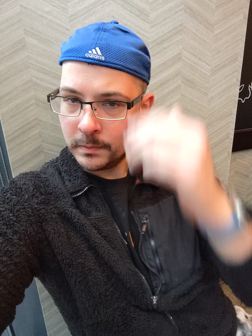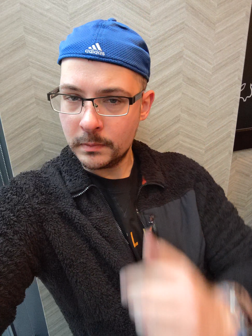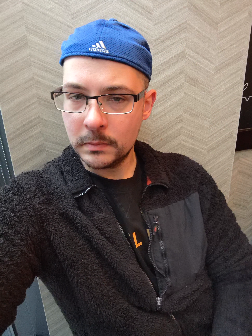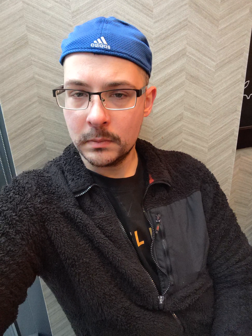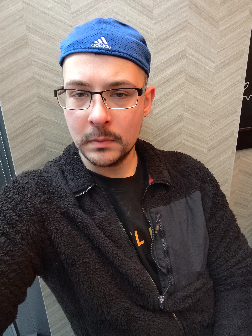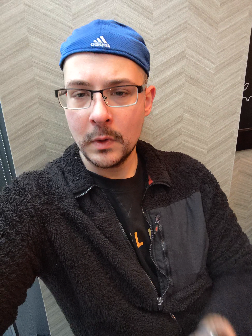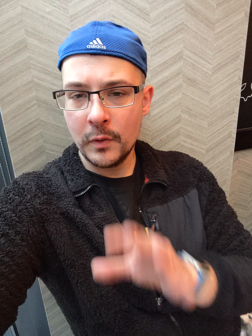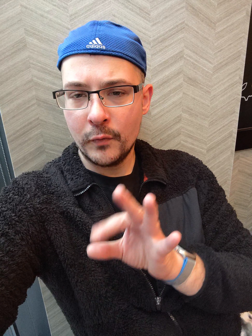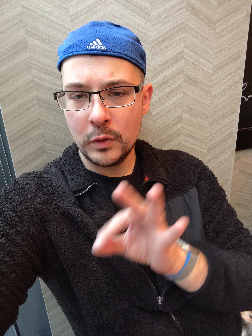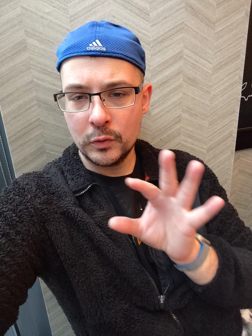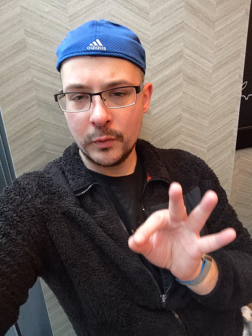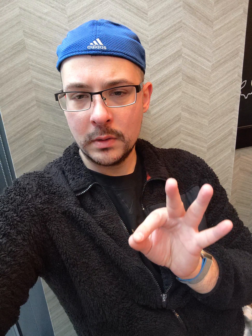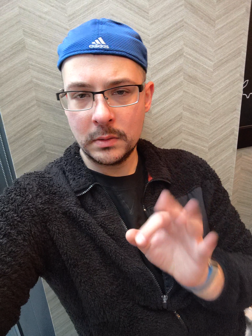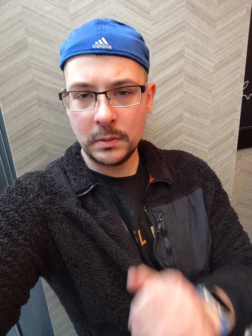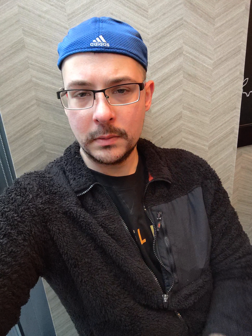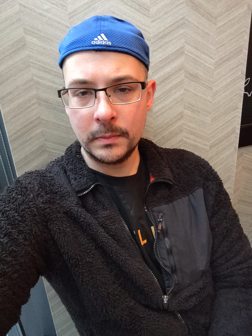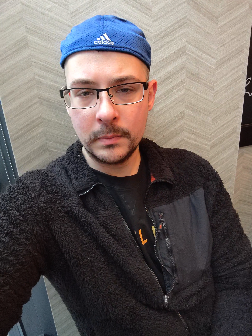french fries